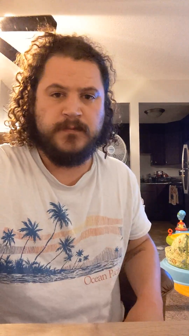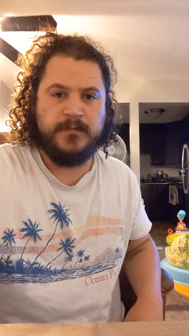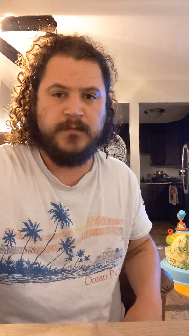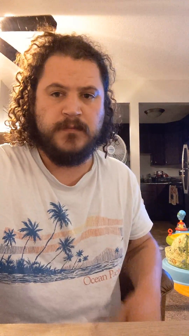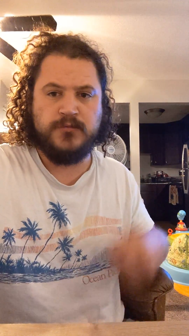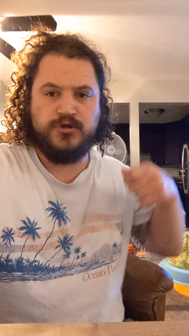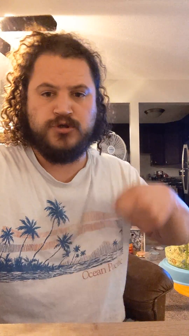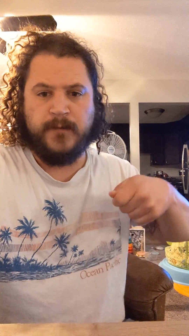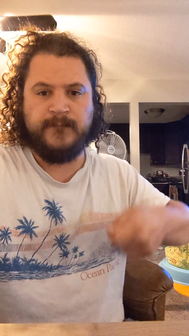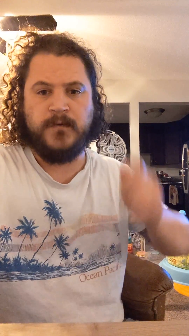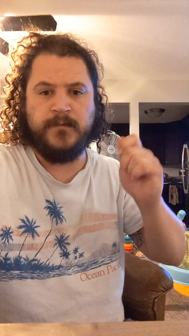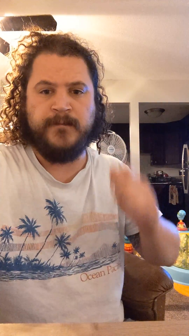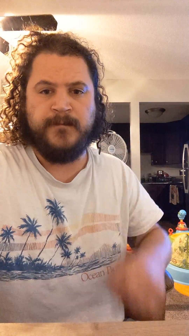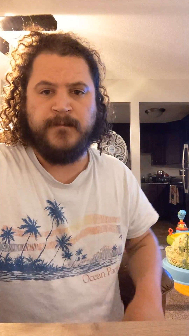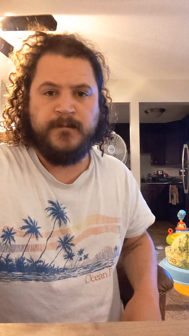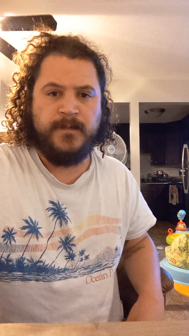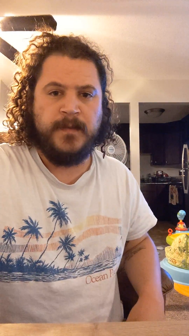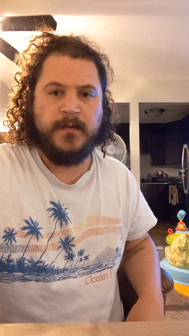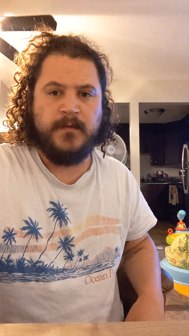shovel